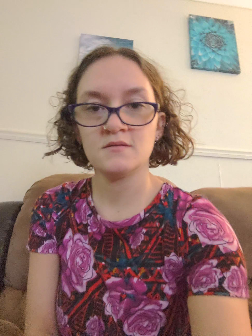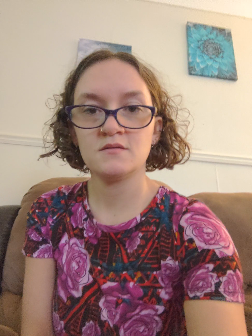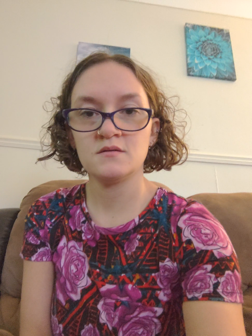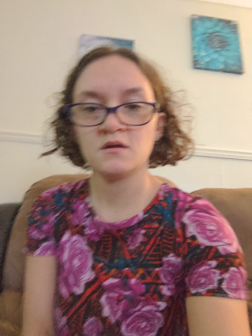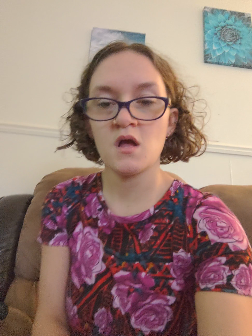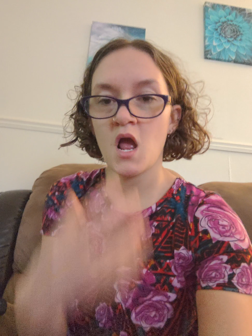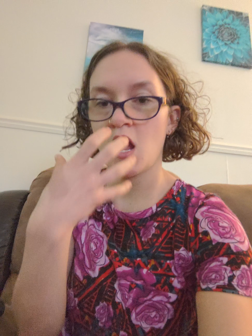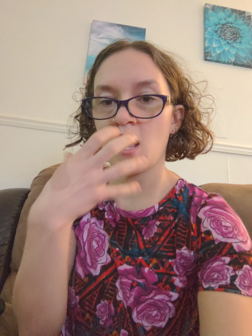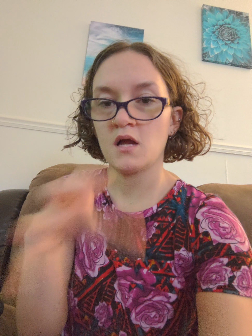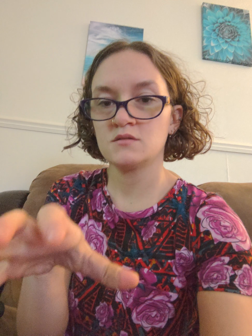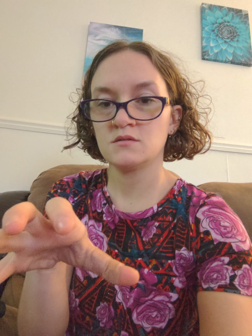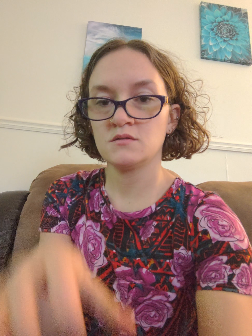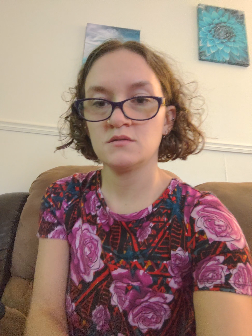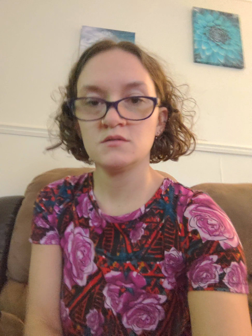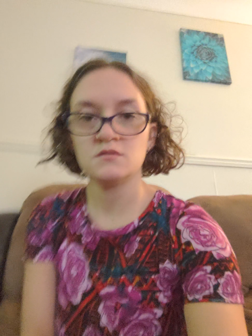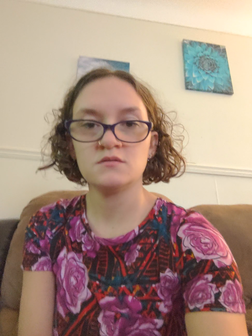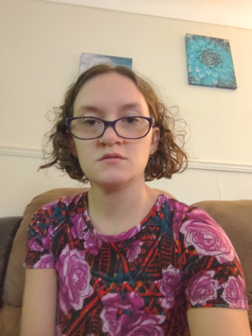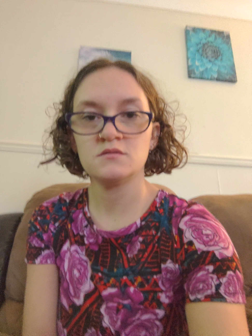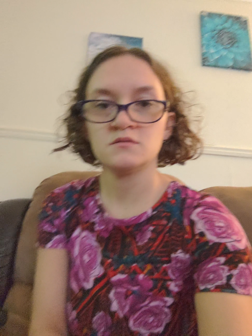hot